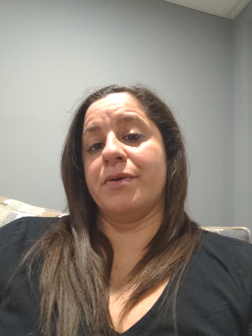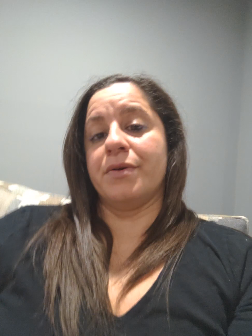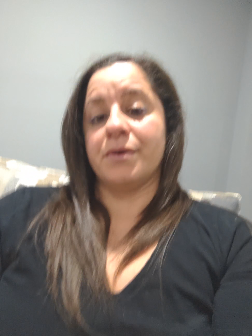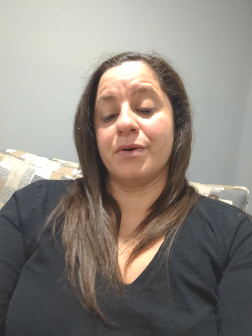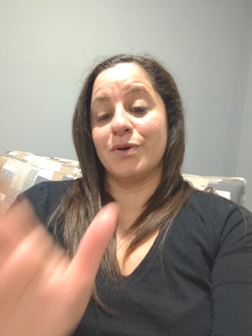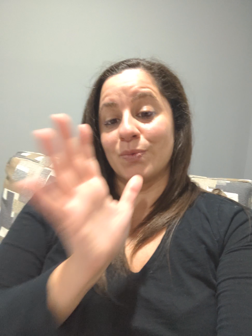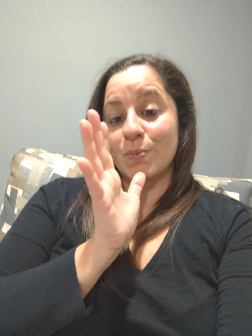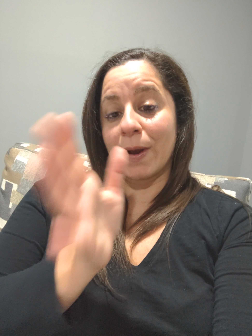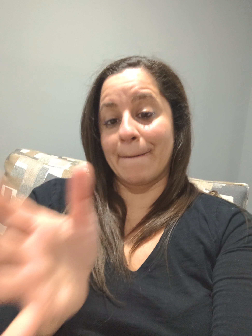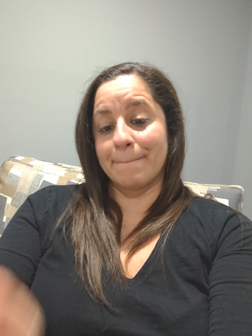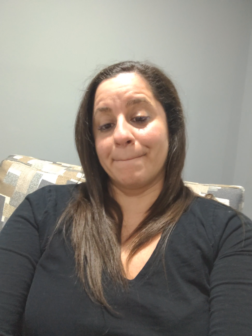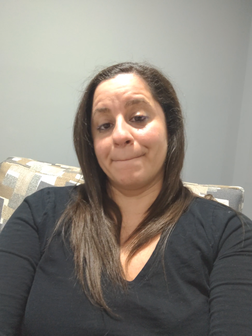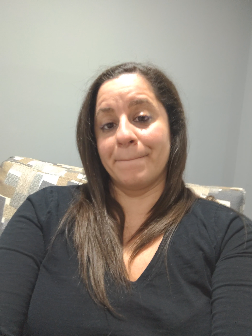grandma